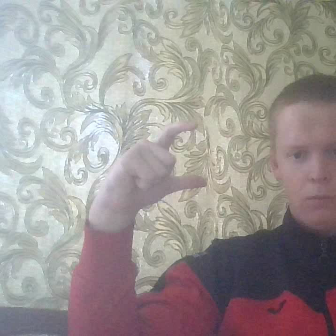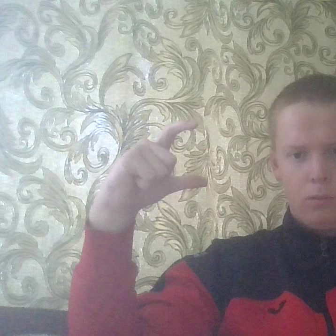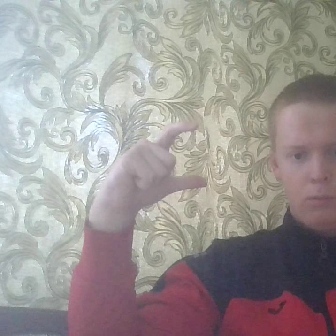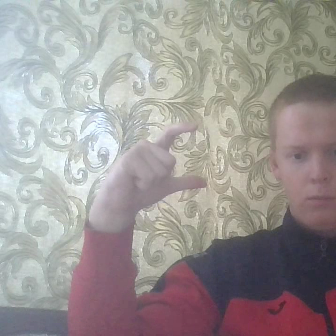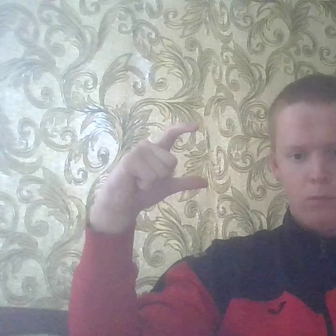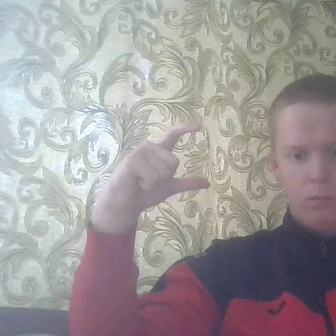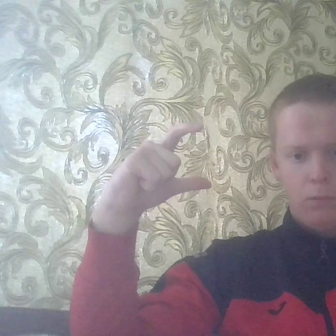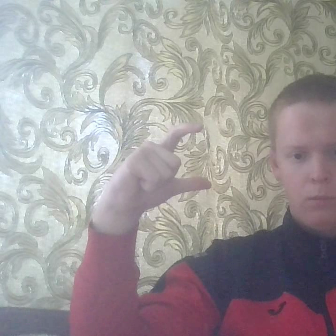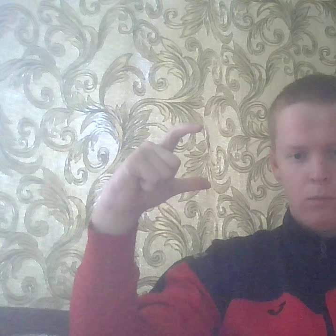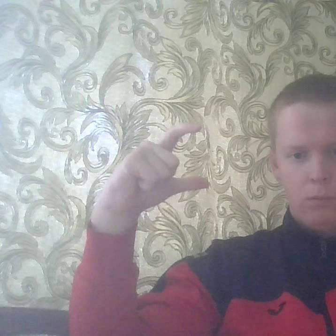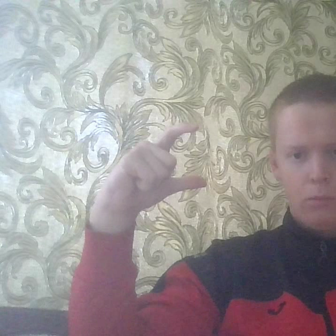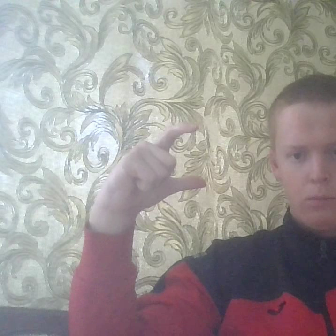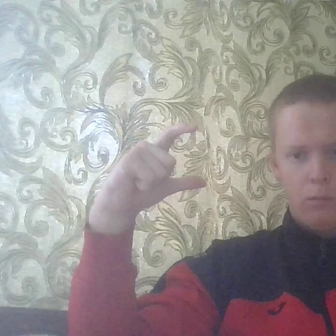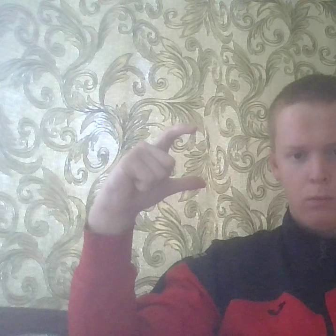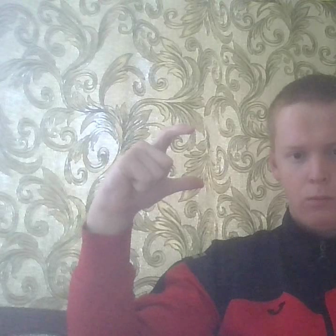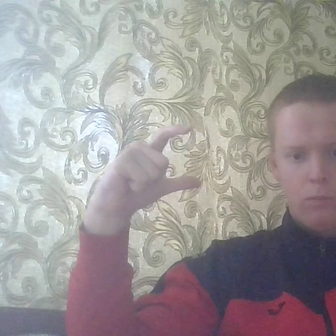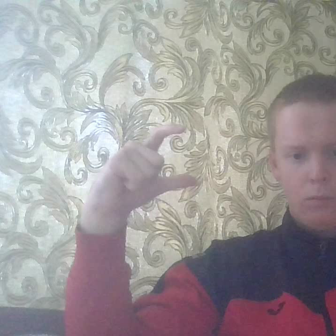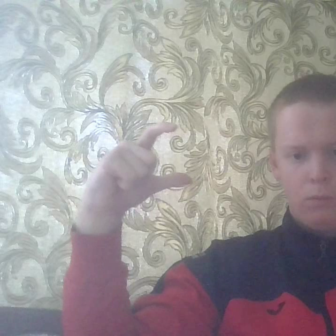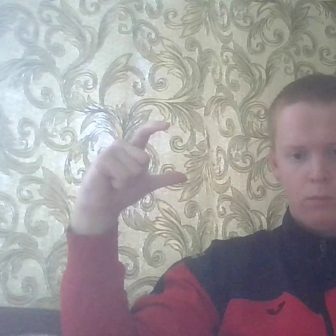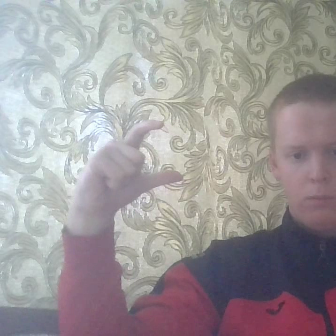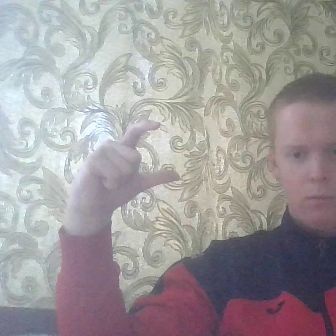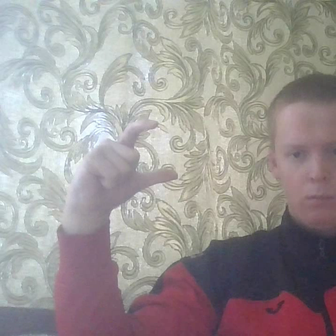Є